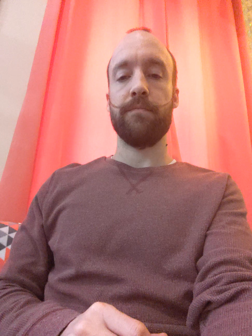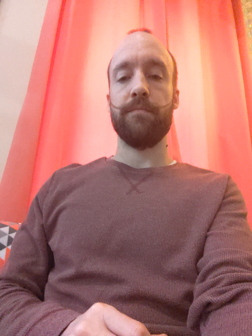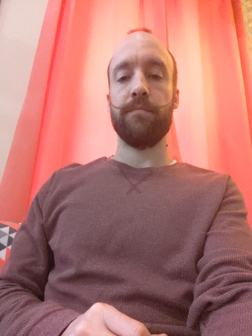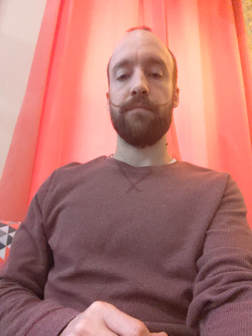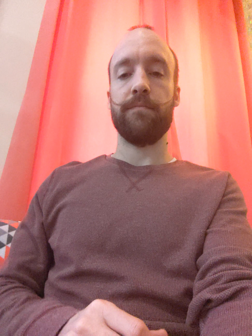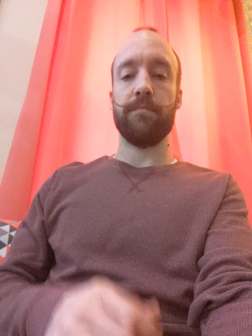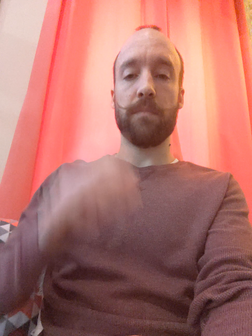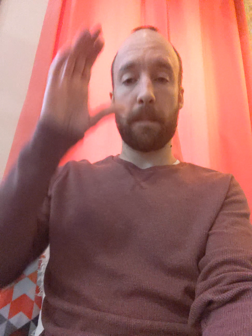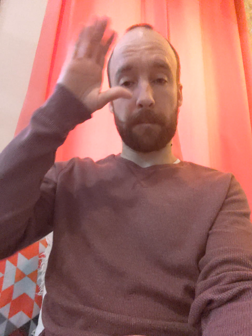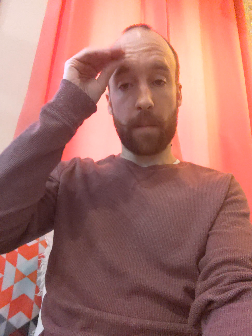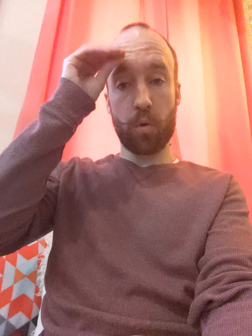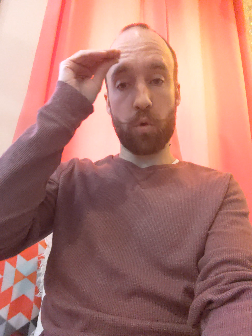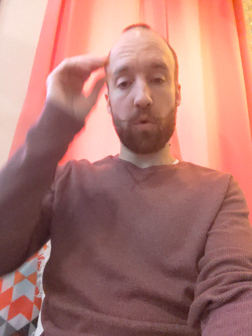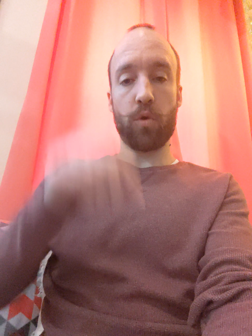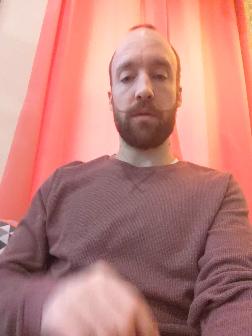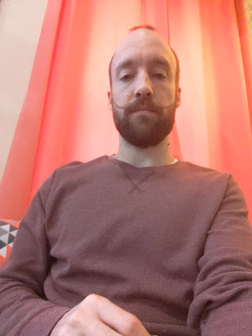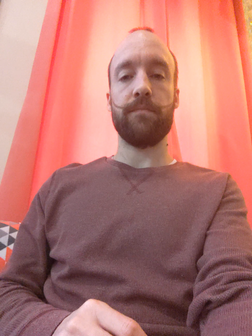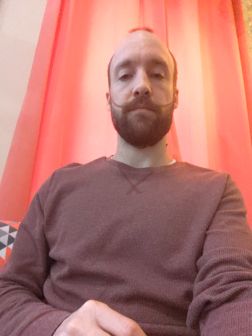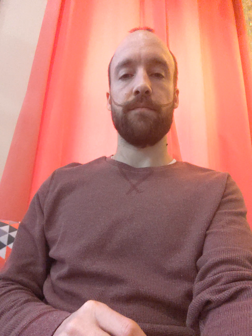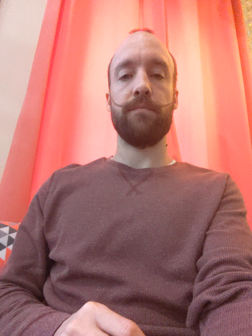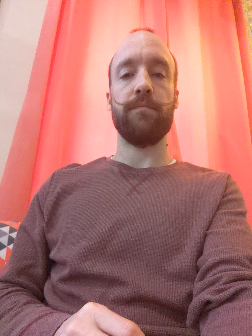boy